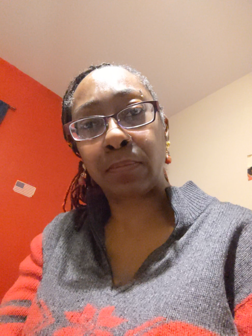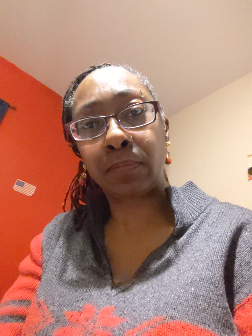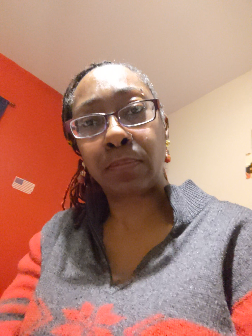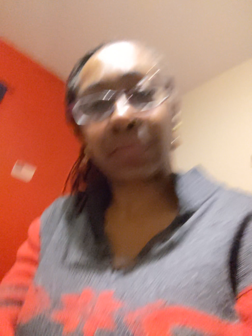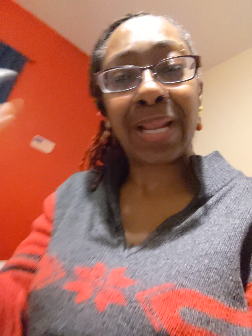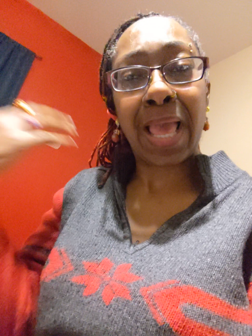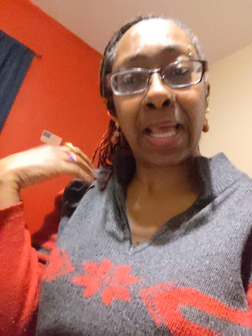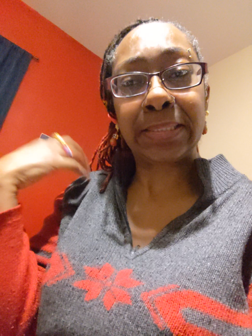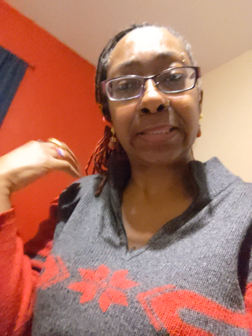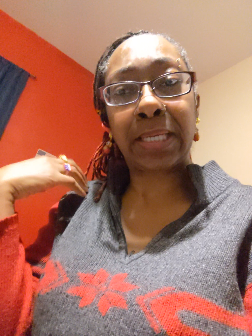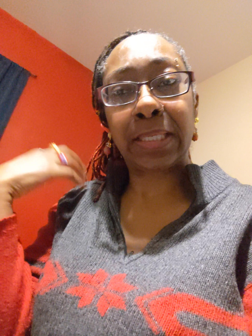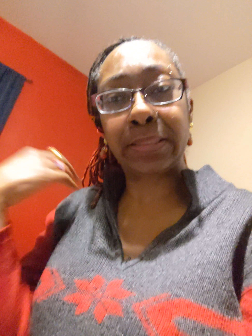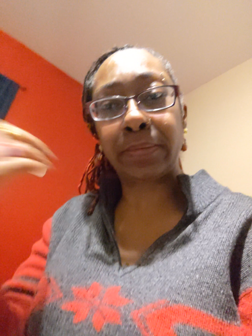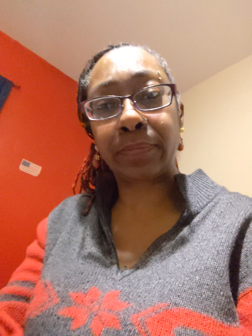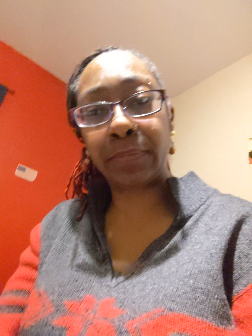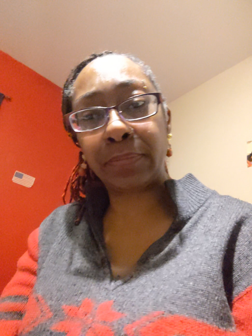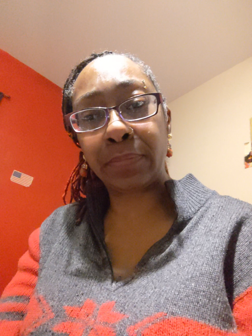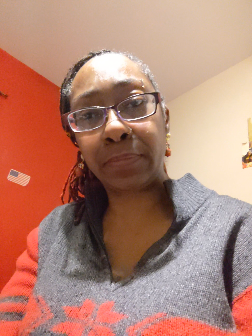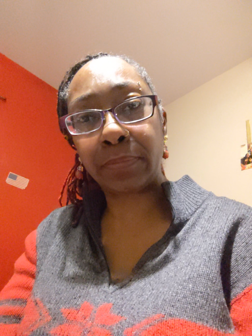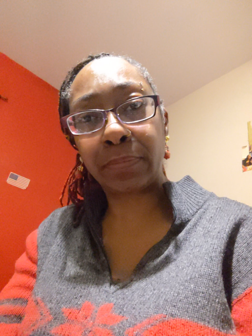outside